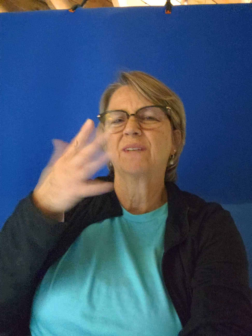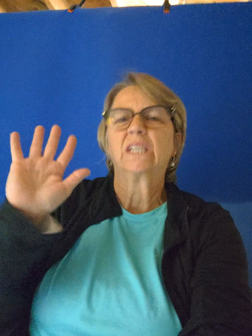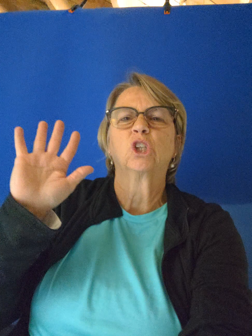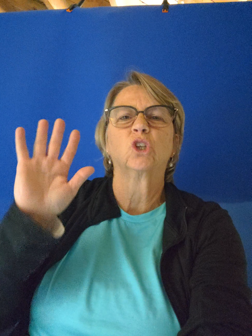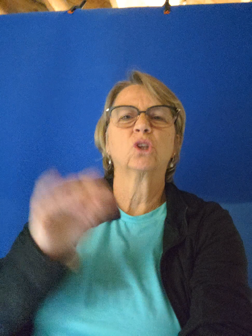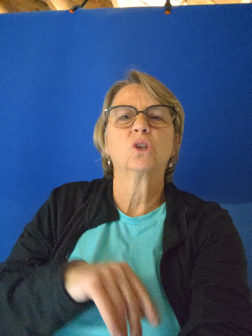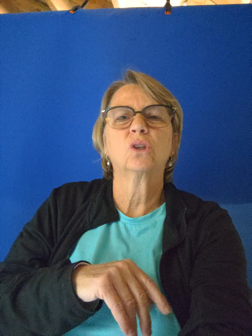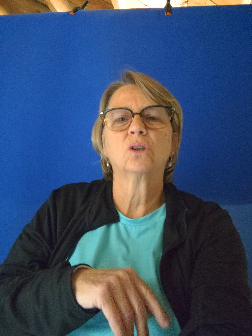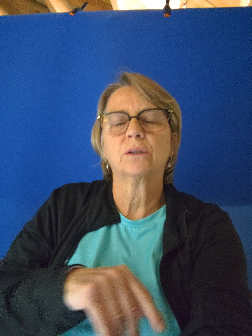finish